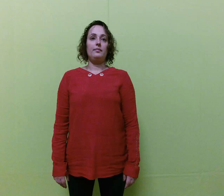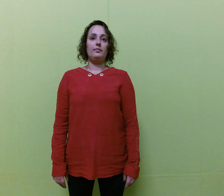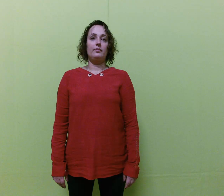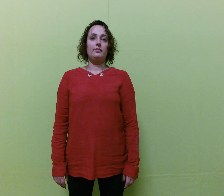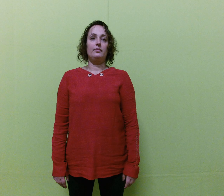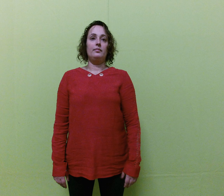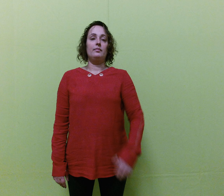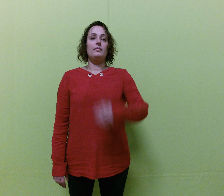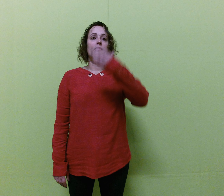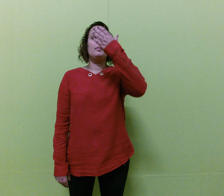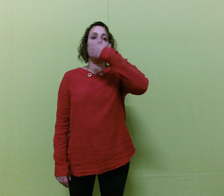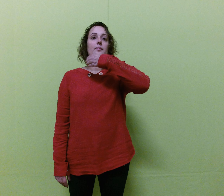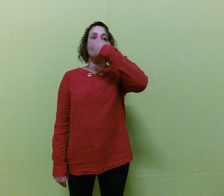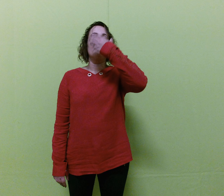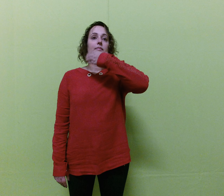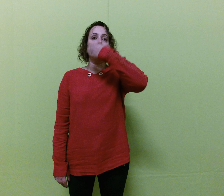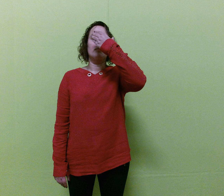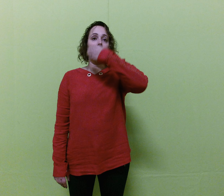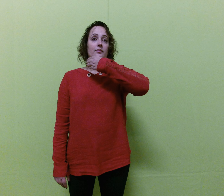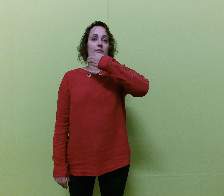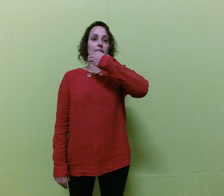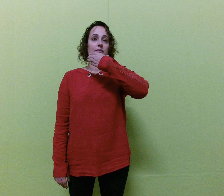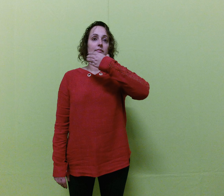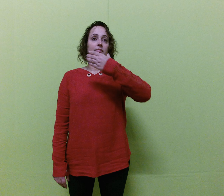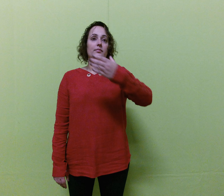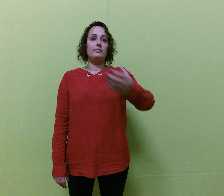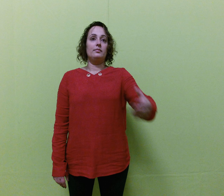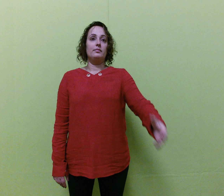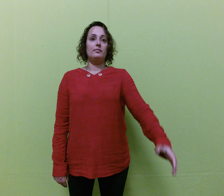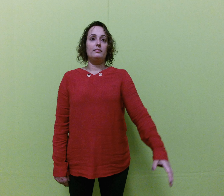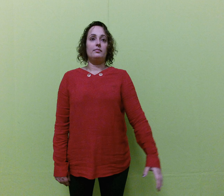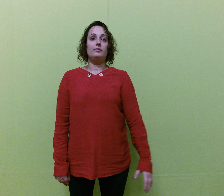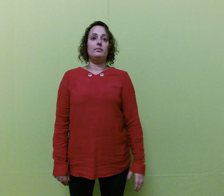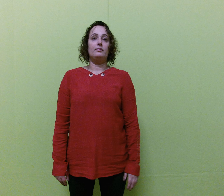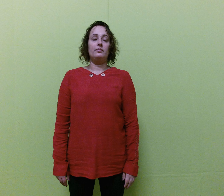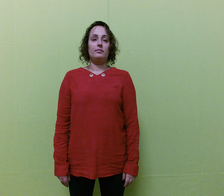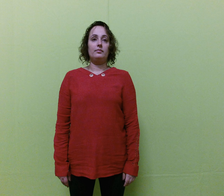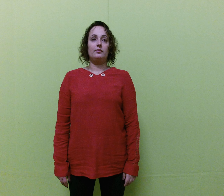maçã